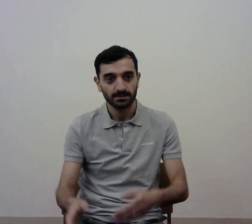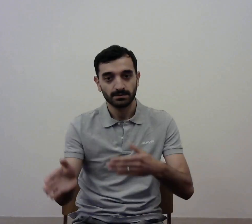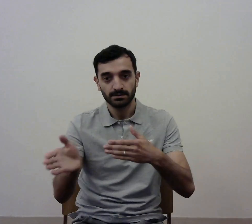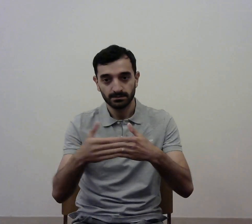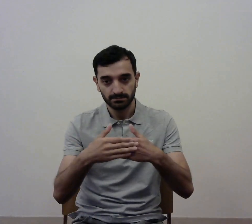qapı